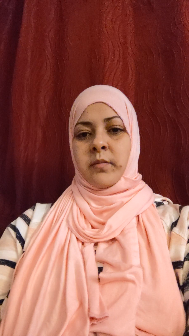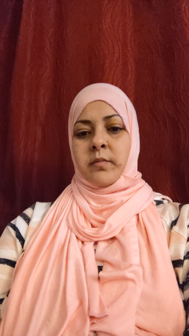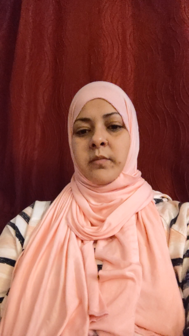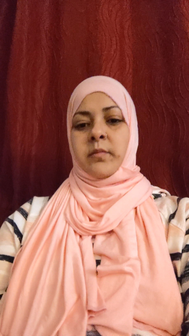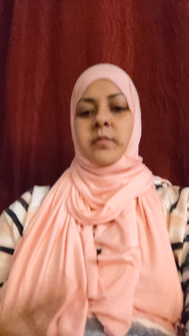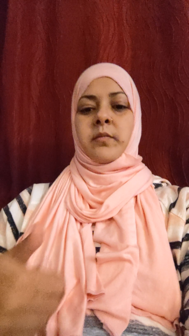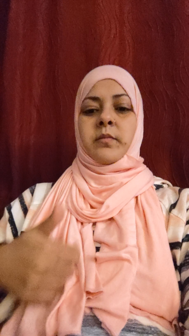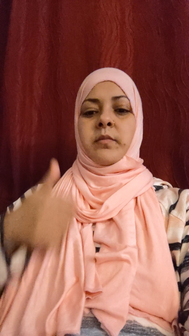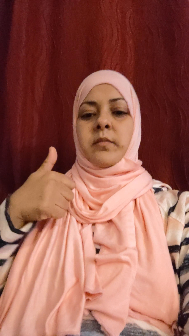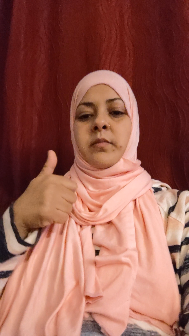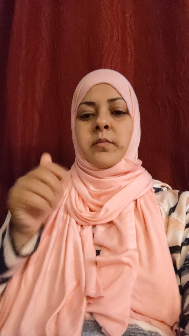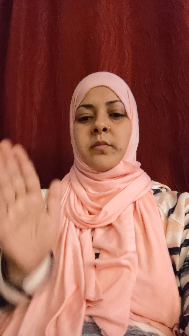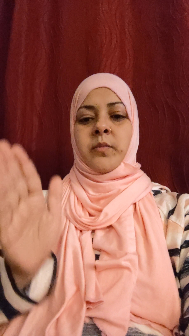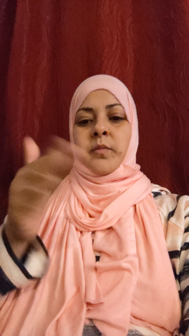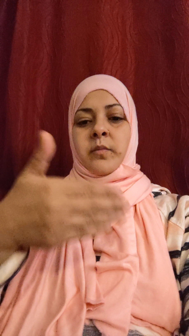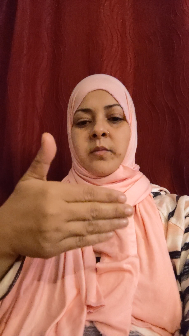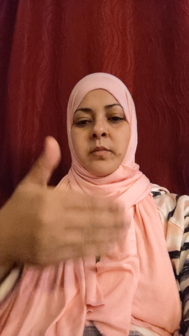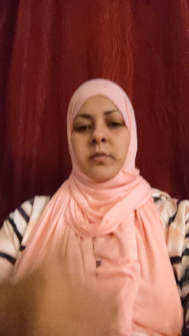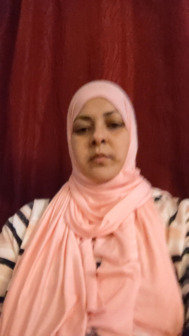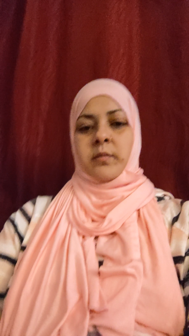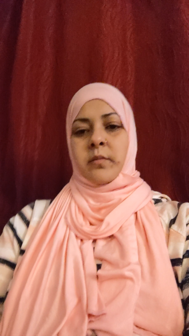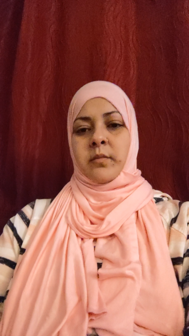living room